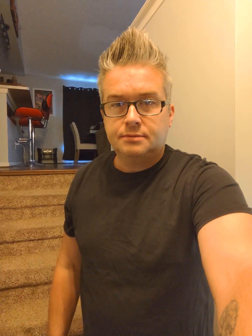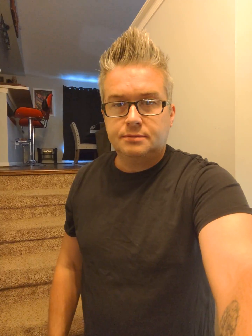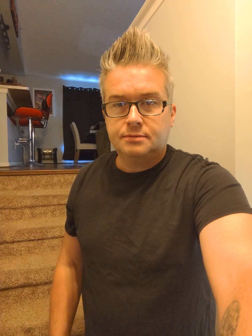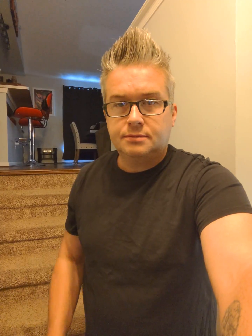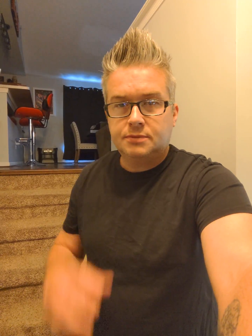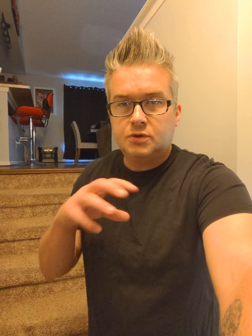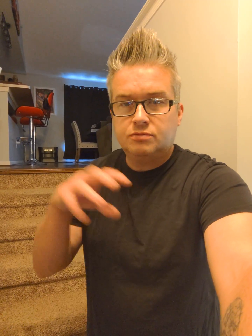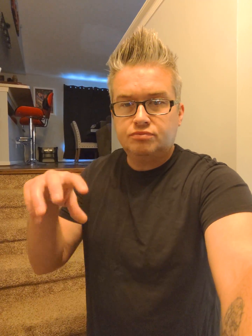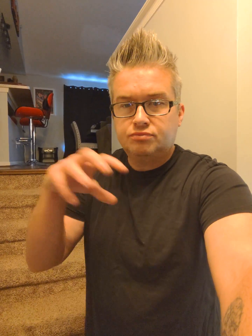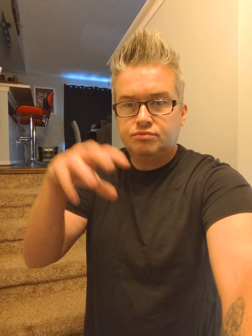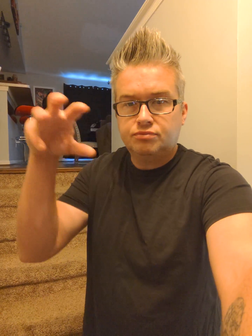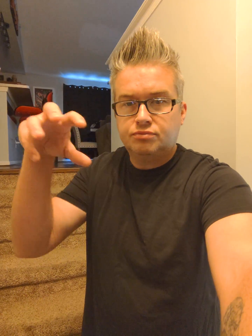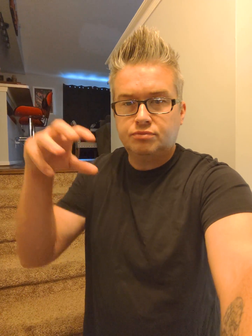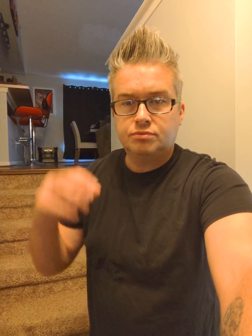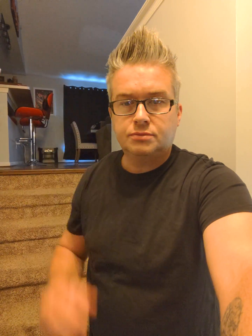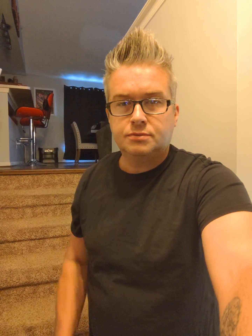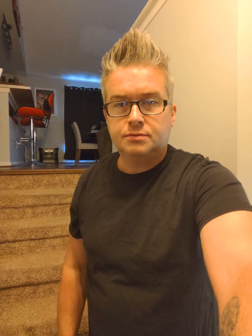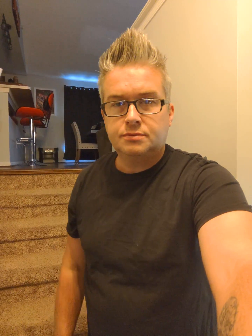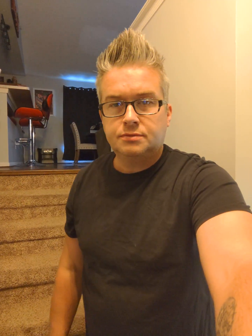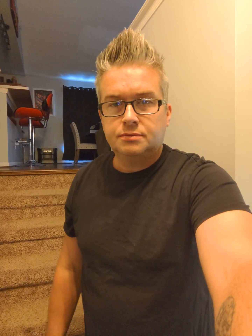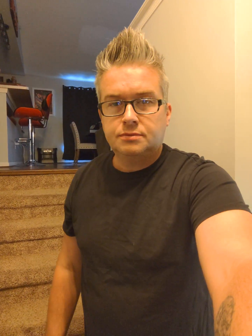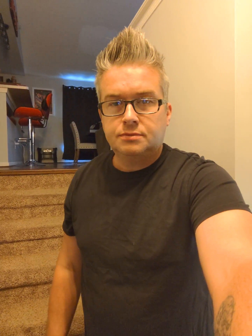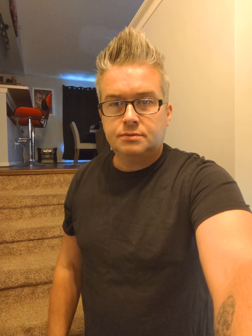block